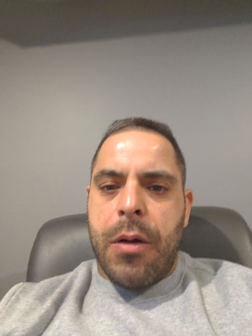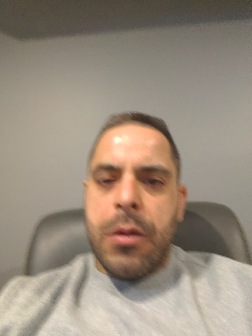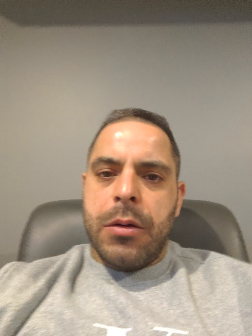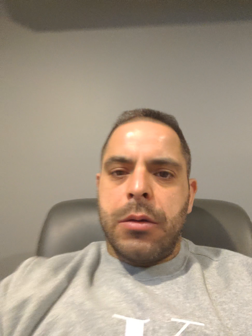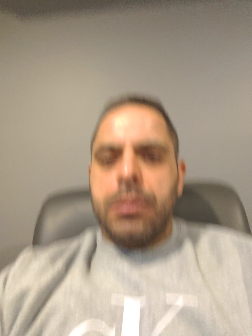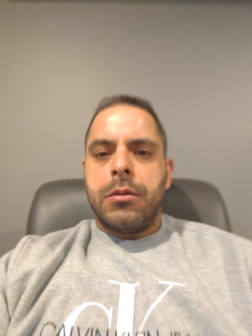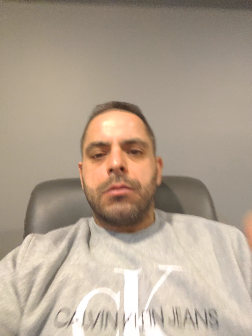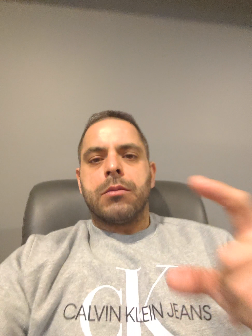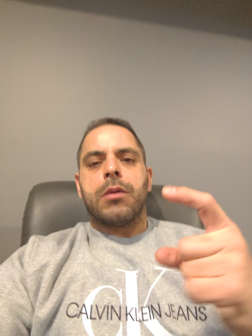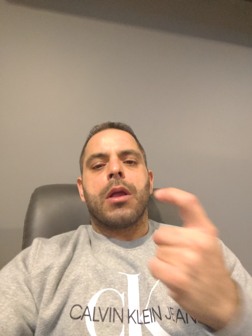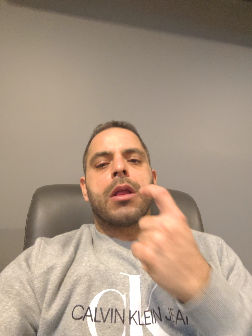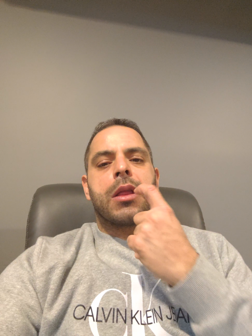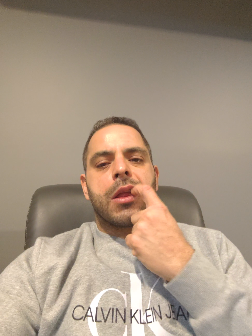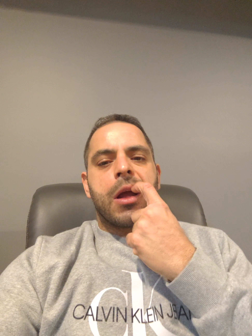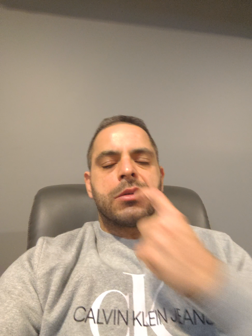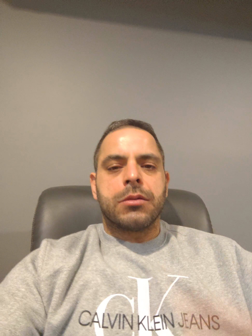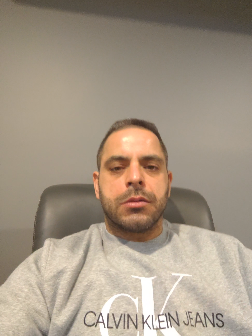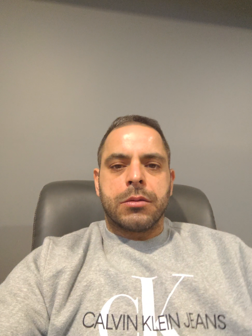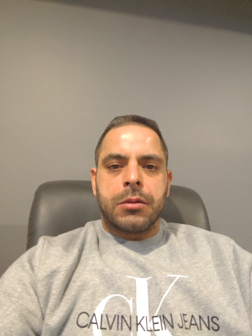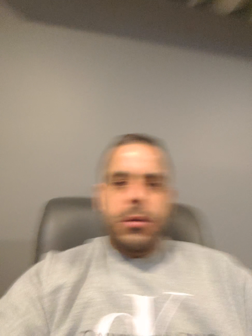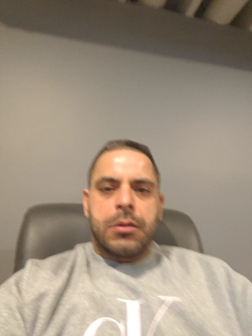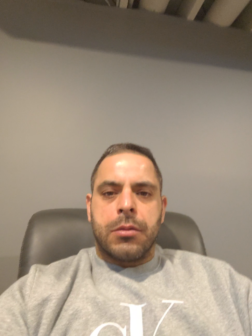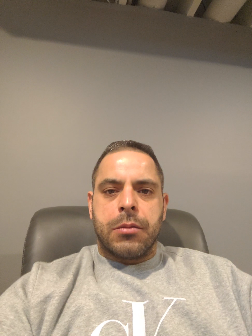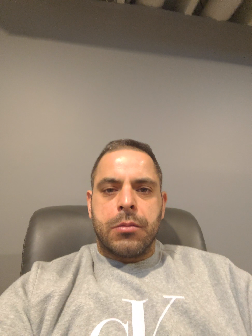window